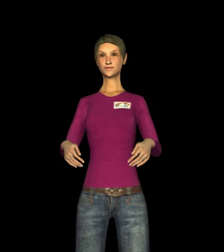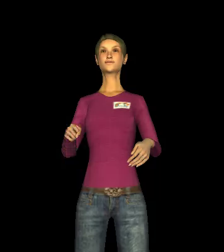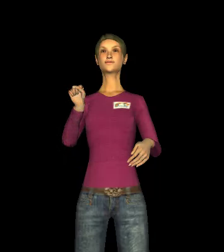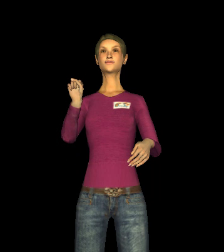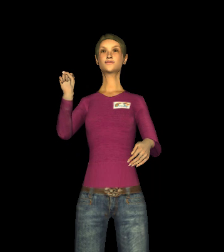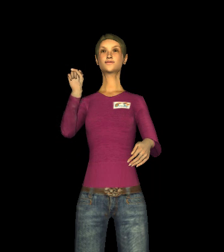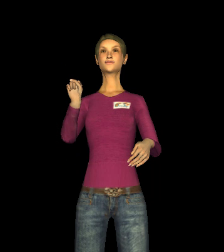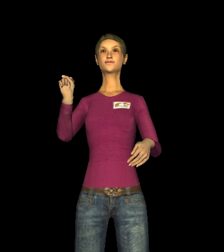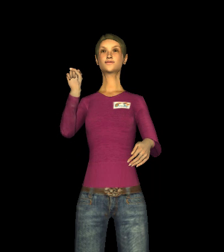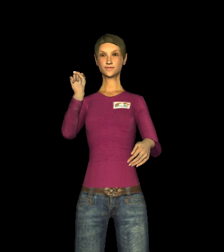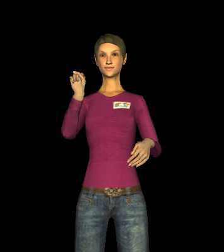السبت